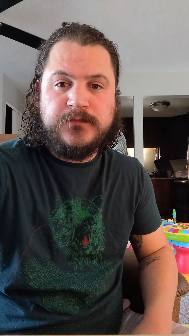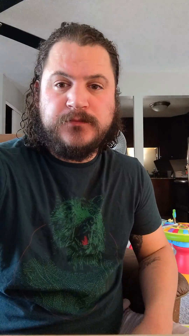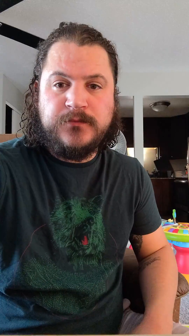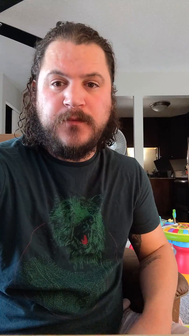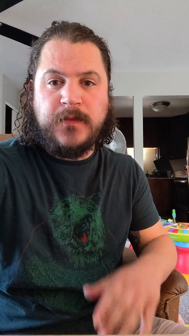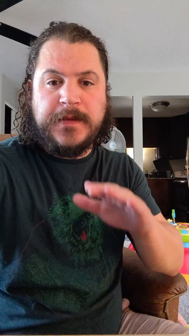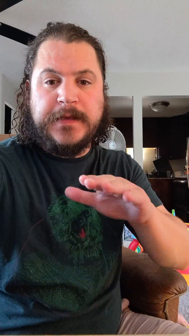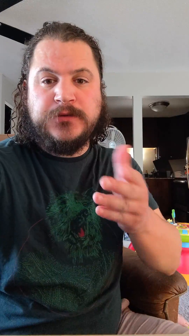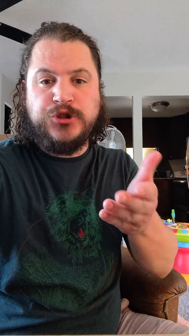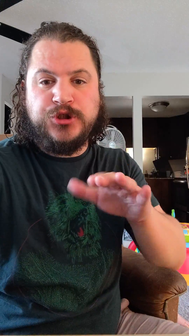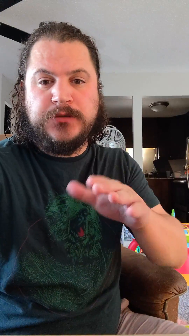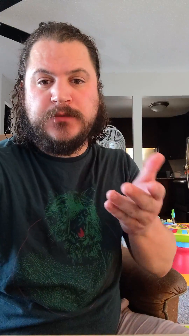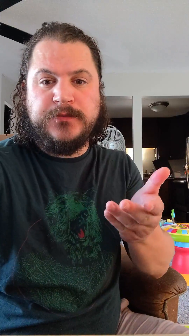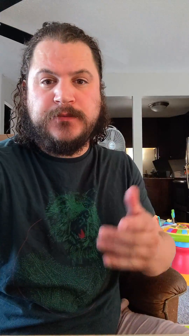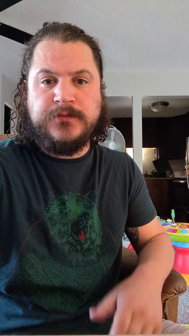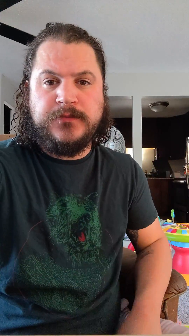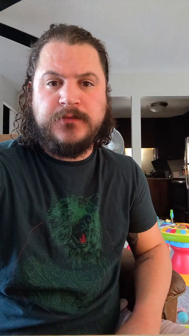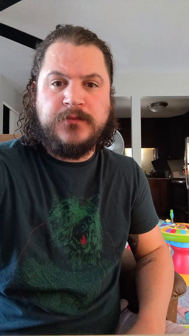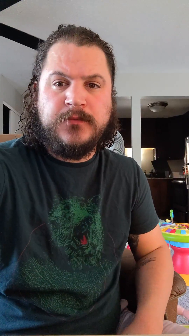kitchen